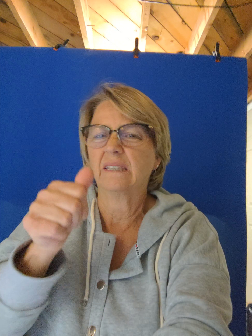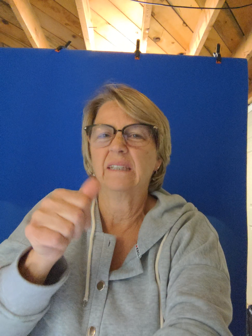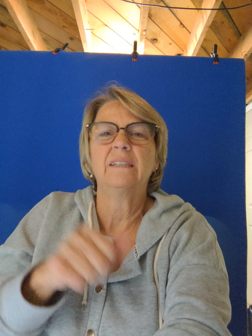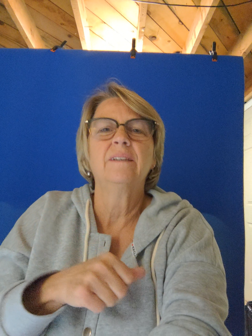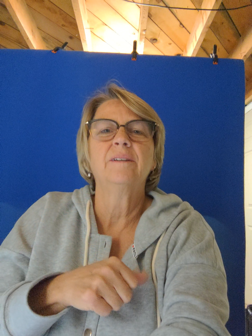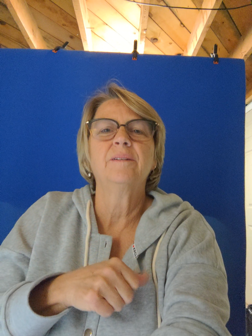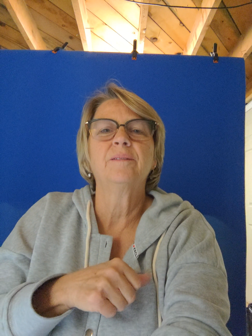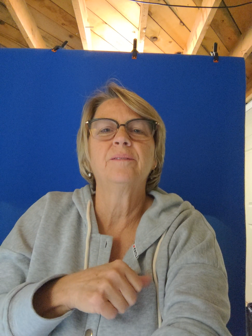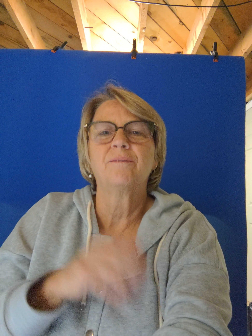nuts